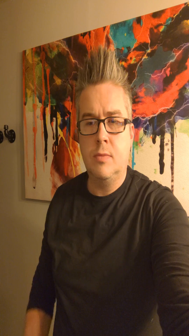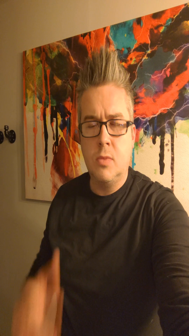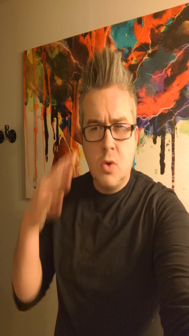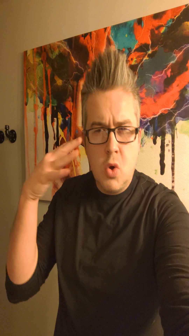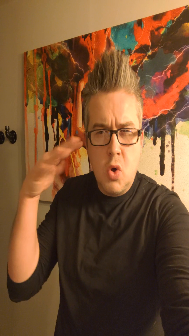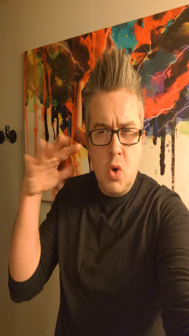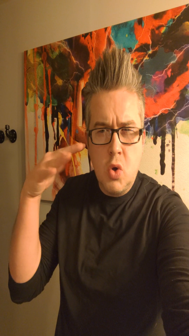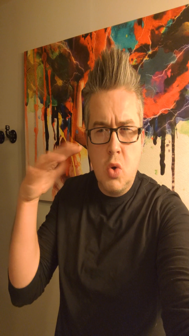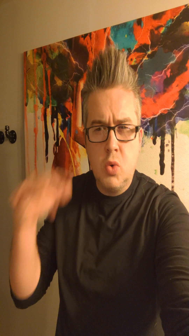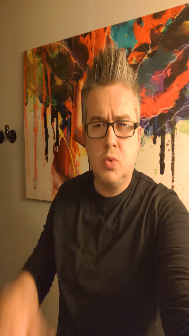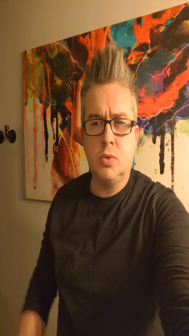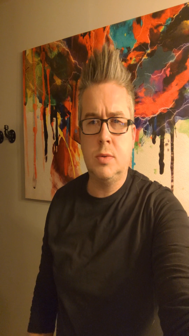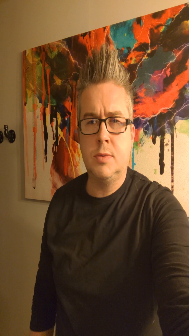noisy